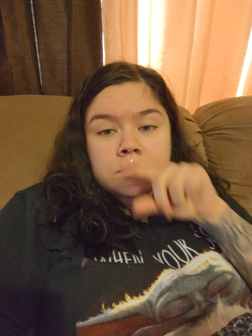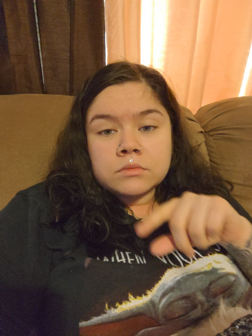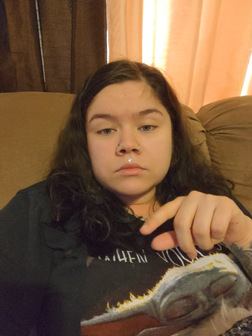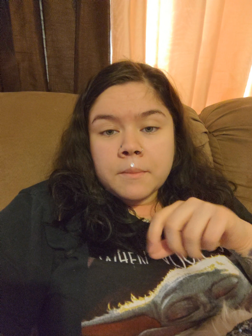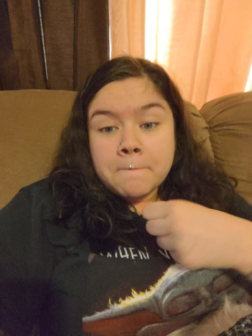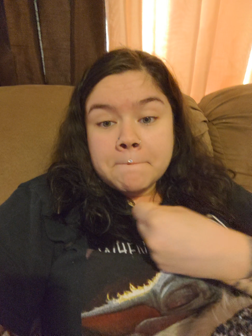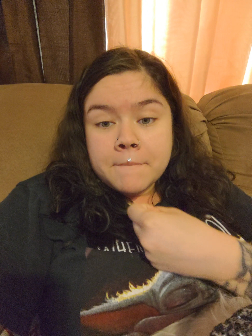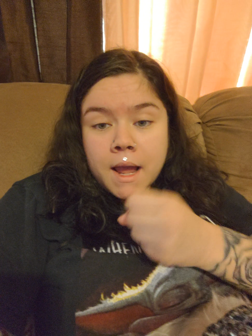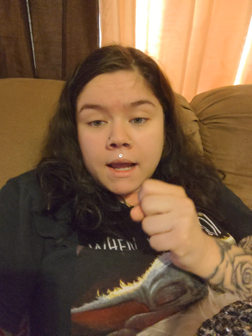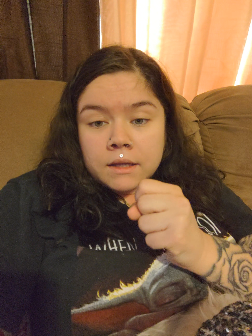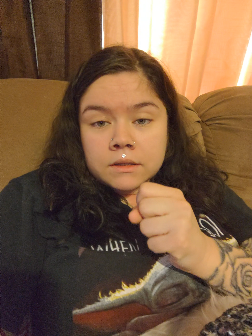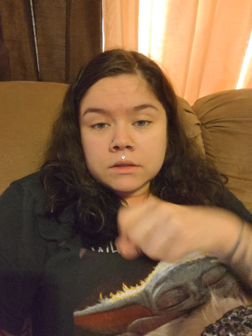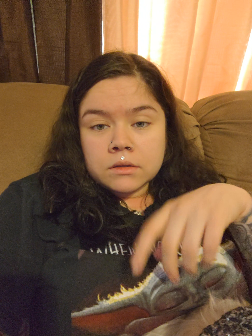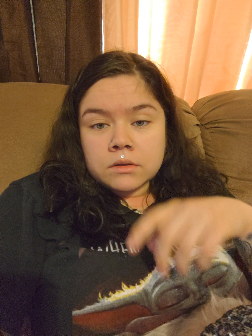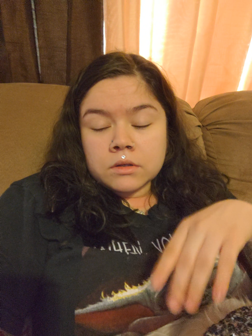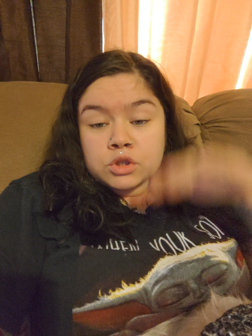make